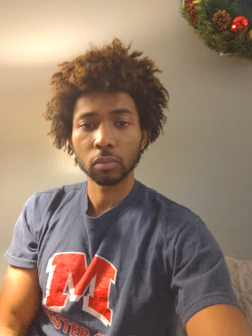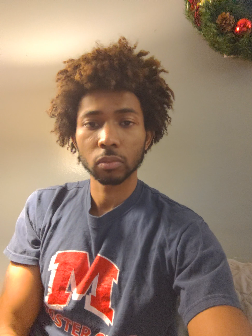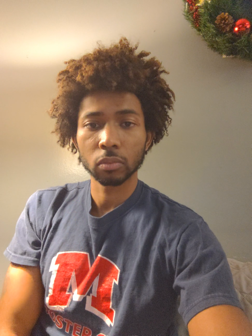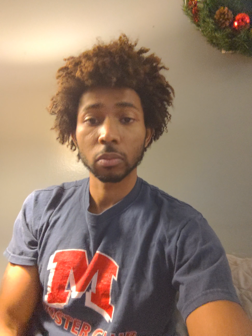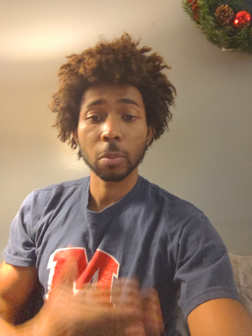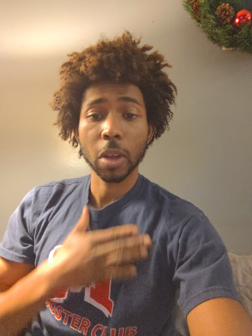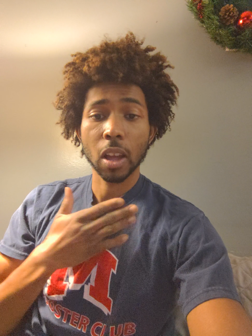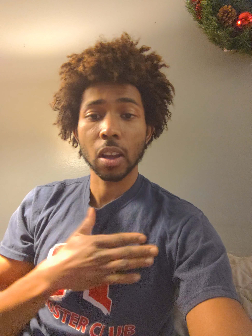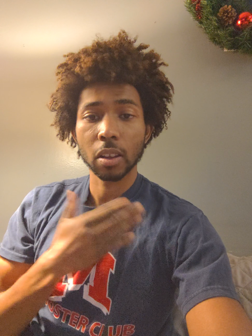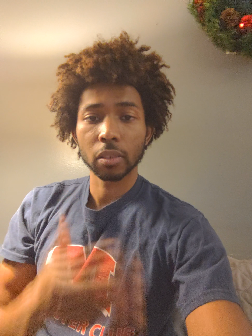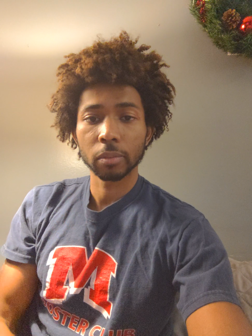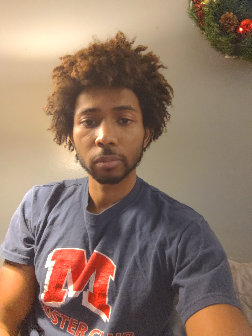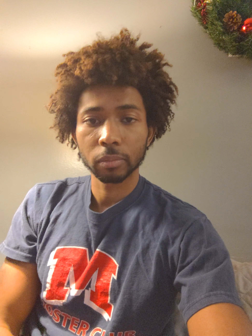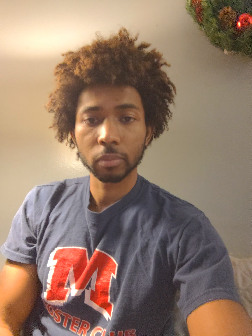happy